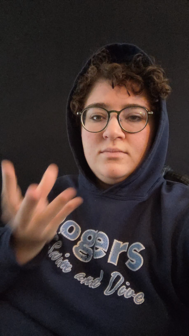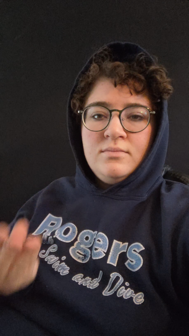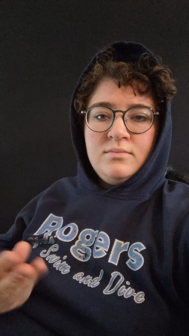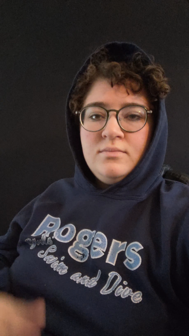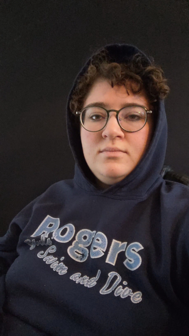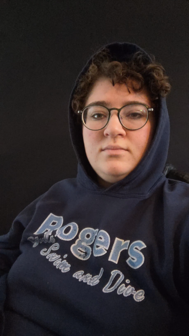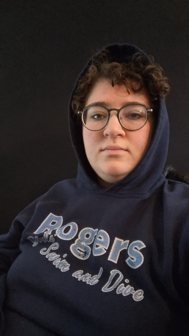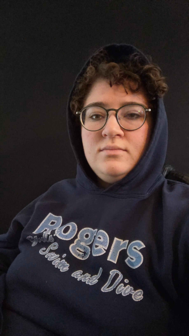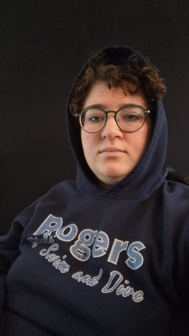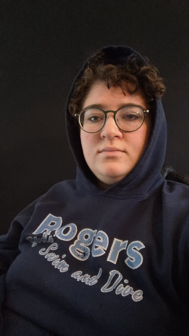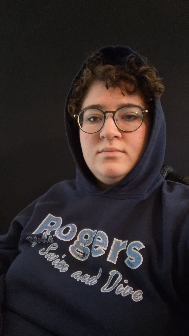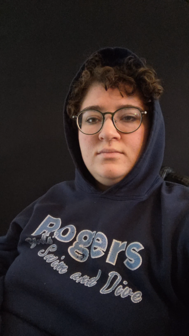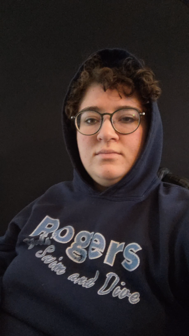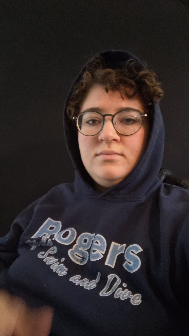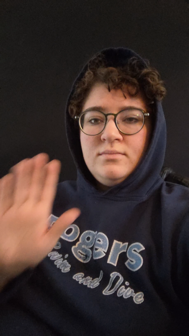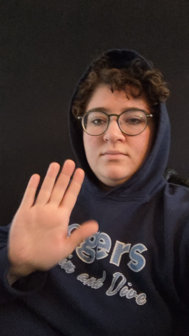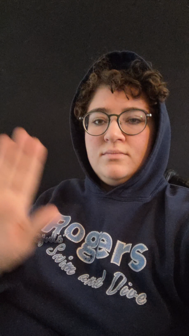push